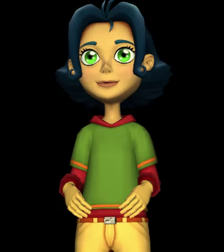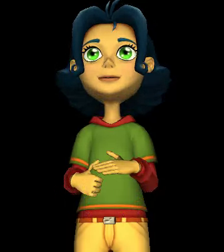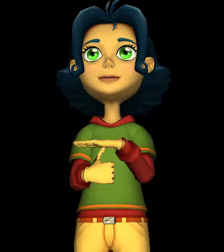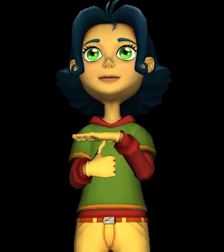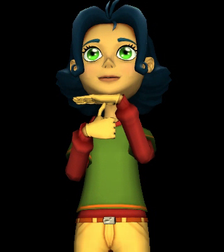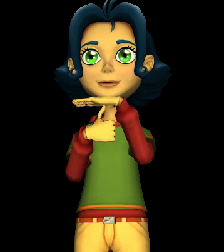عاصمة